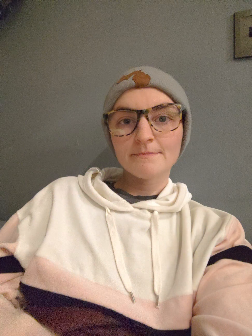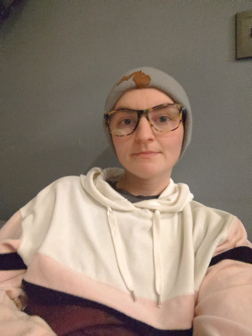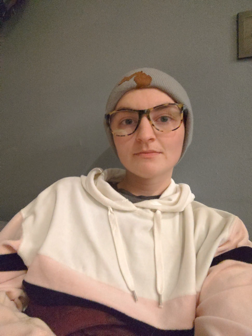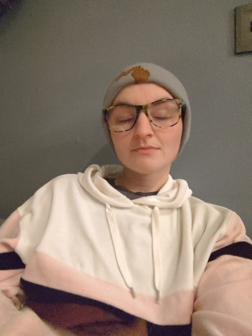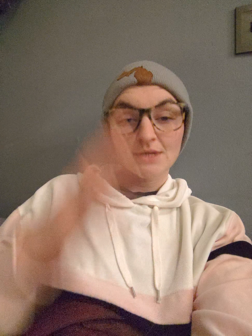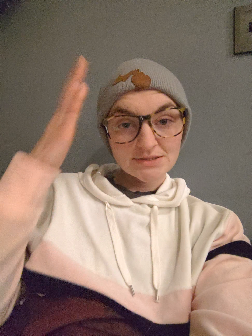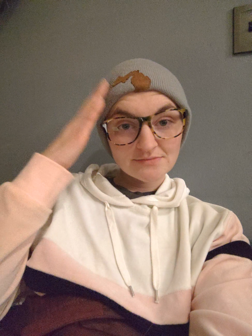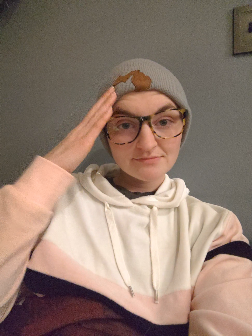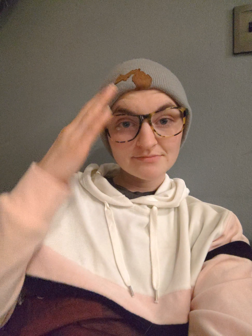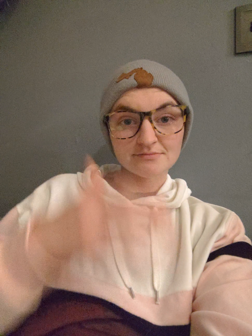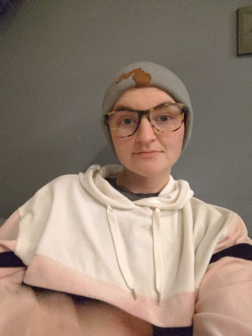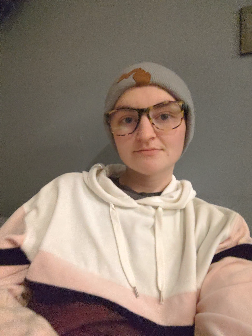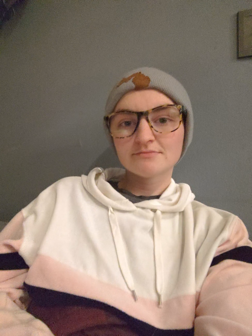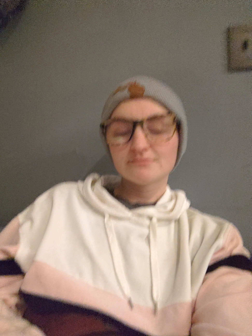hat